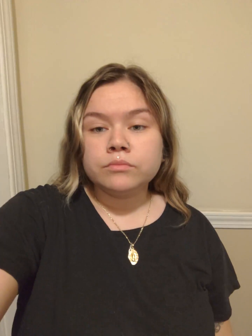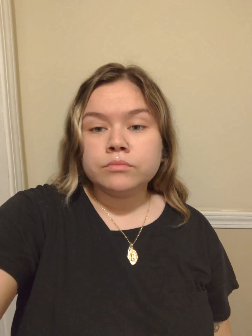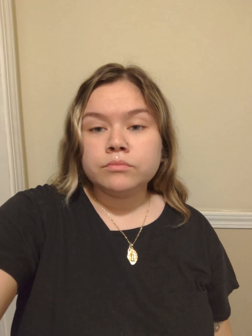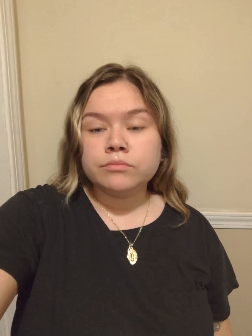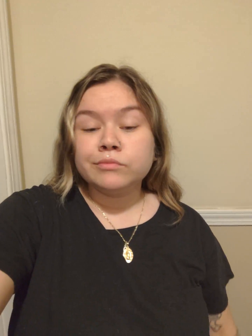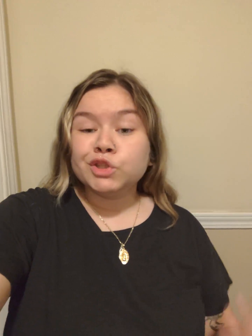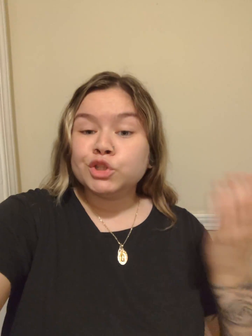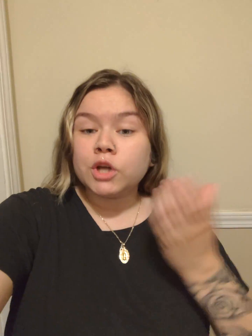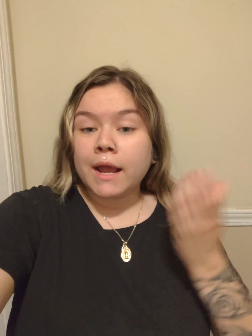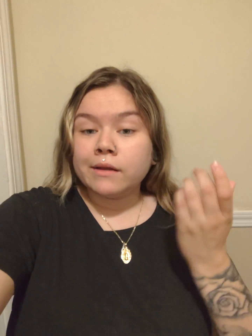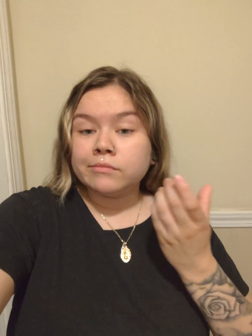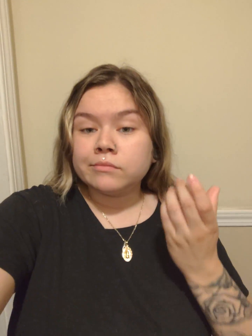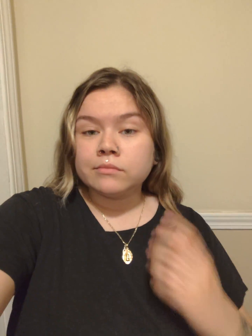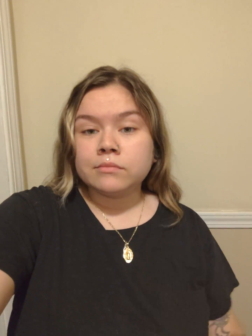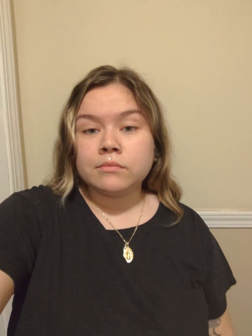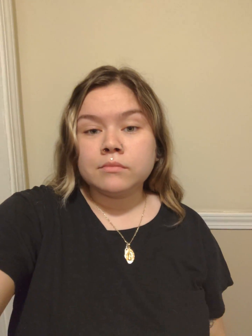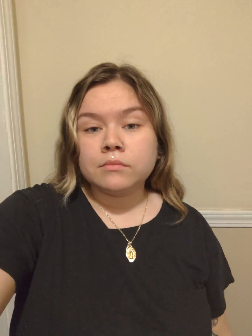shake